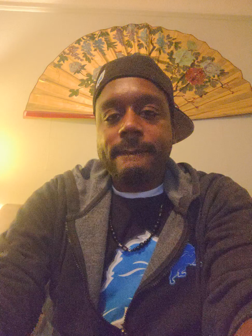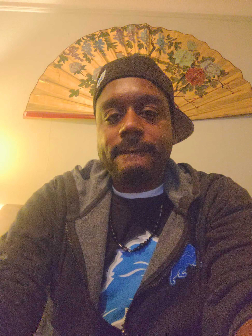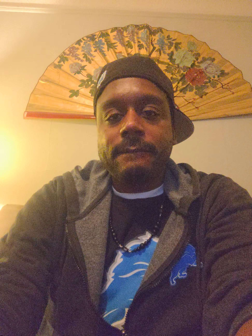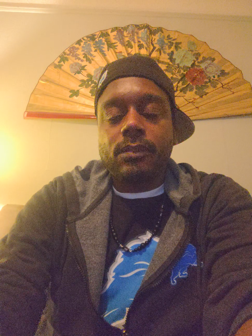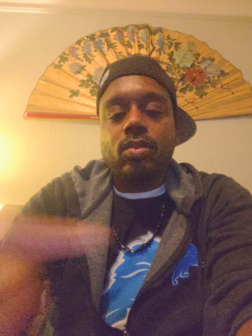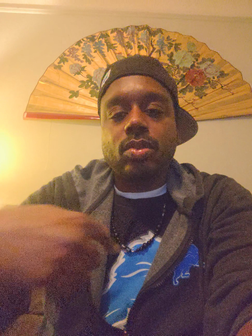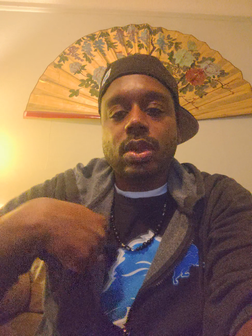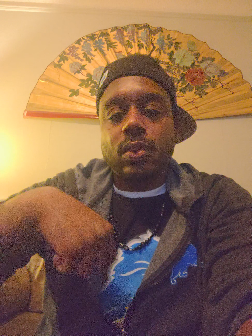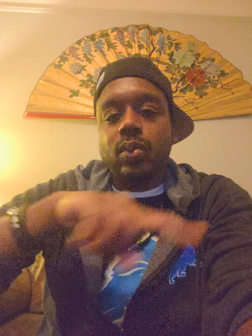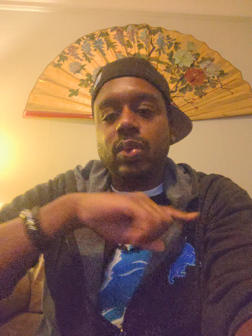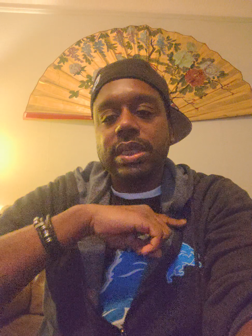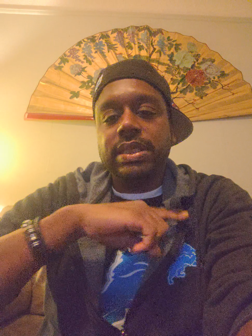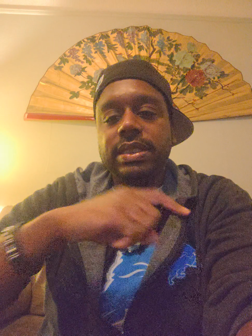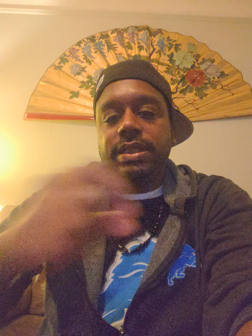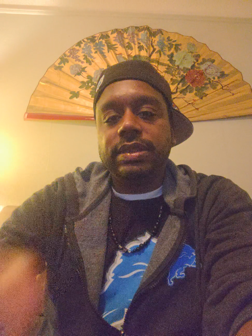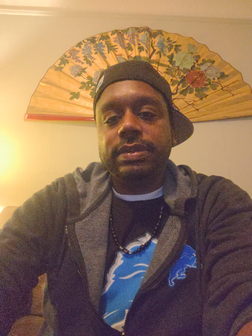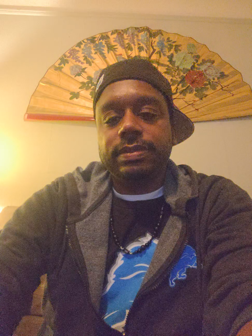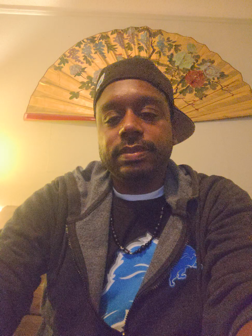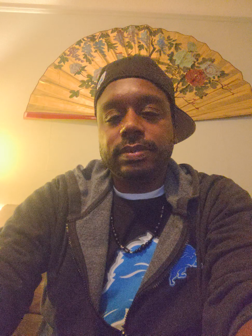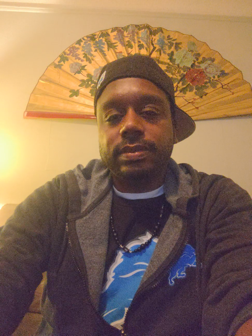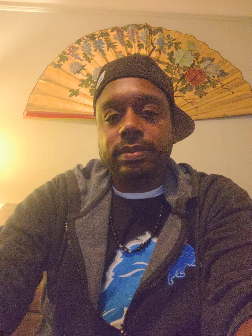we